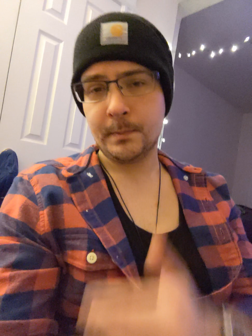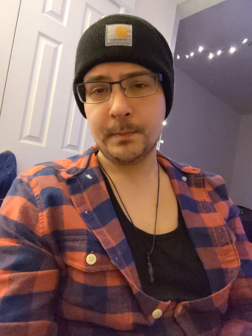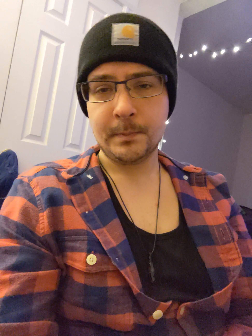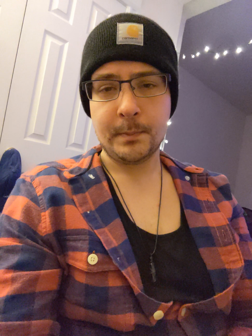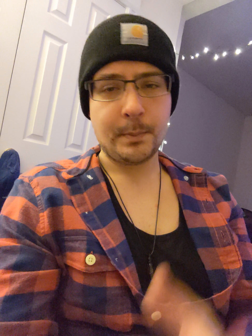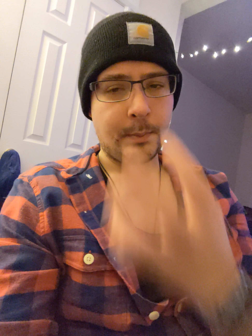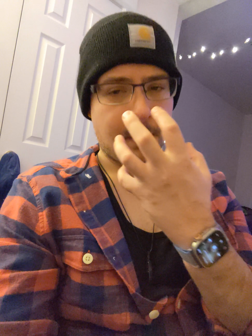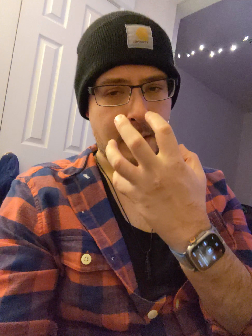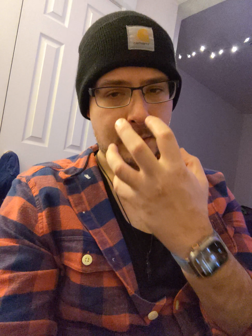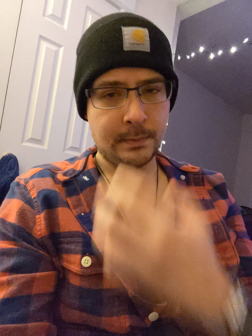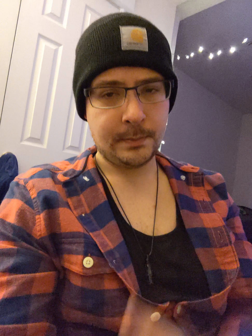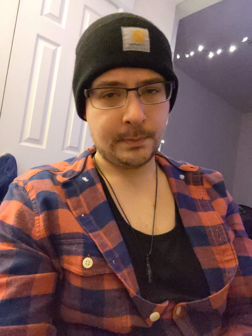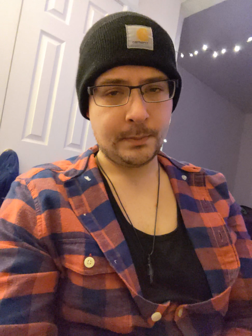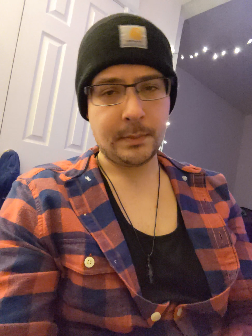mad